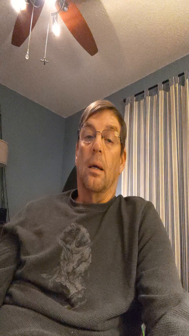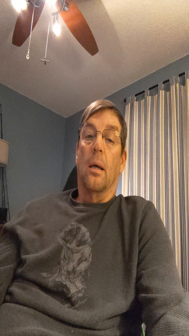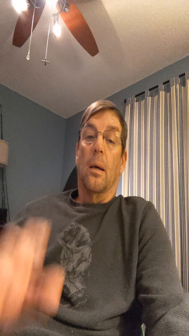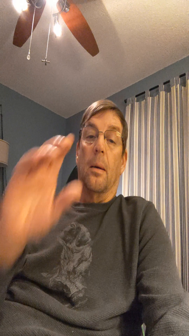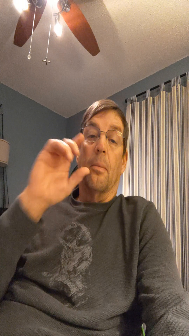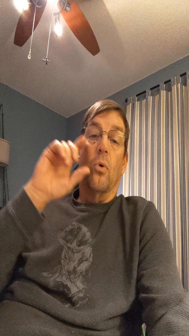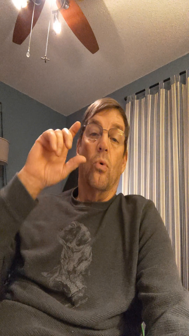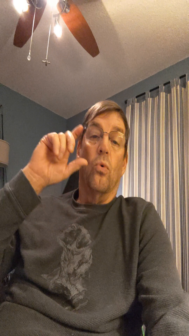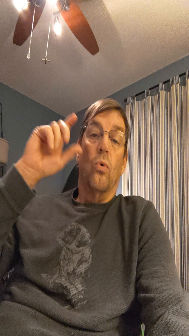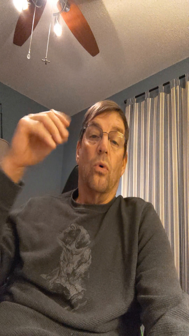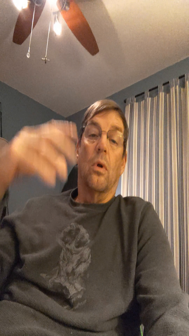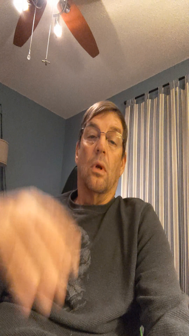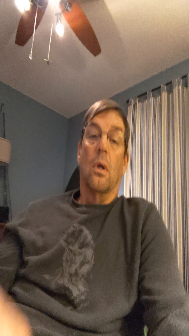moon